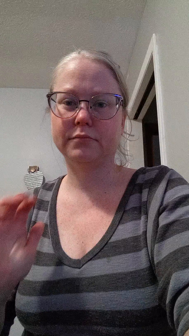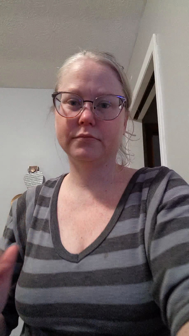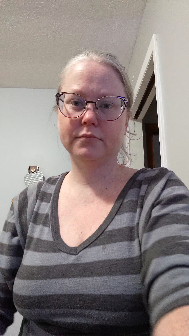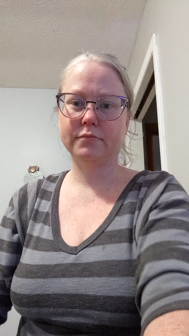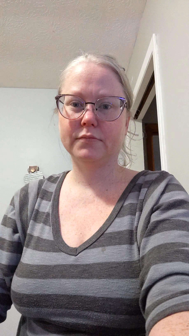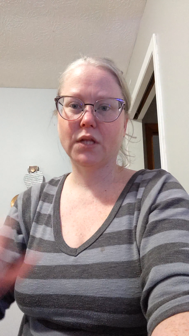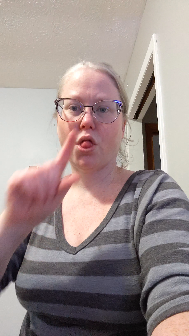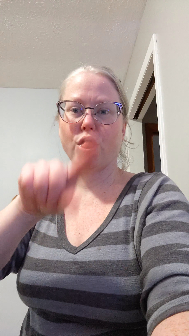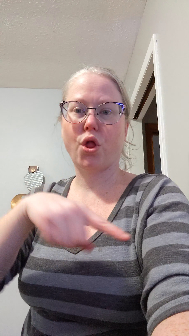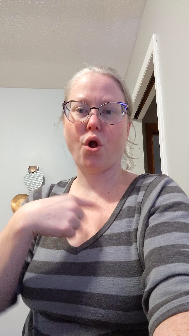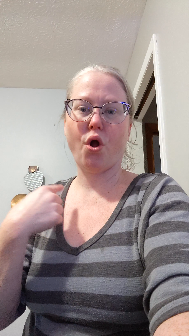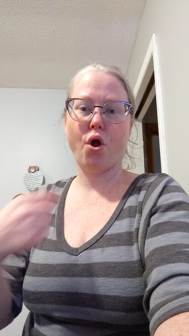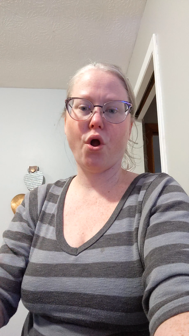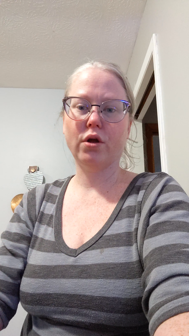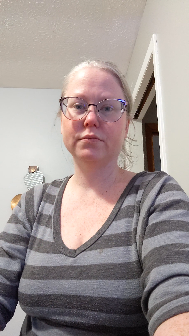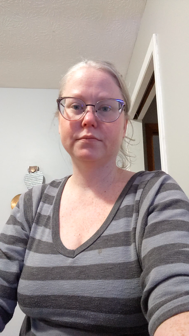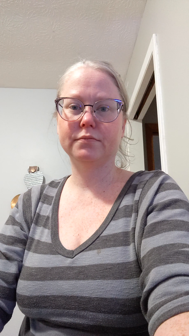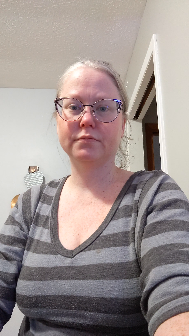long